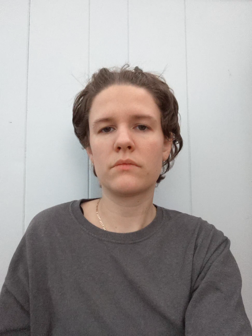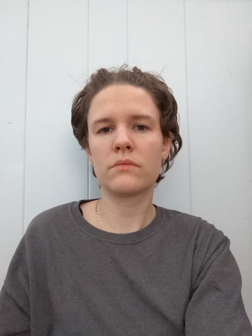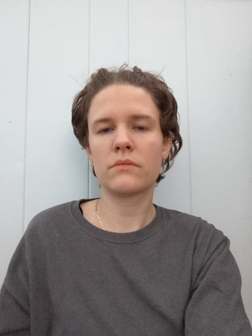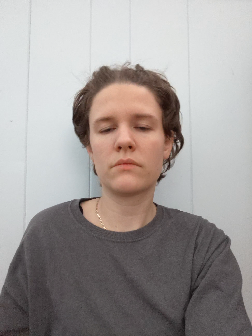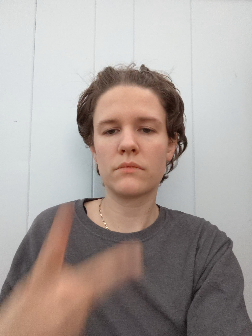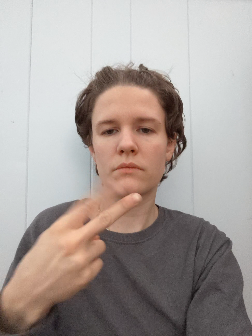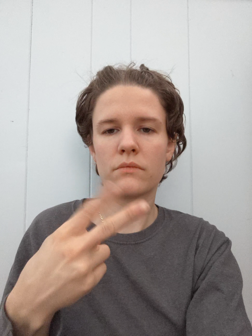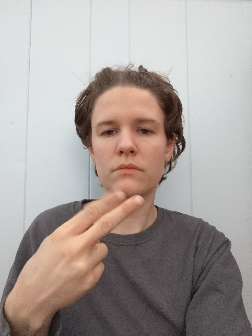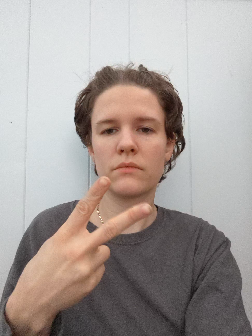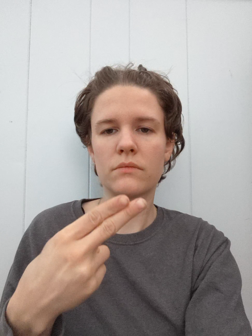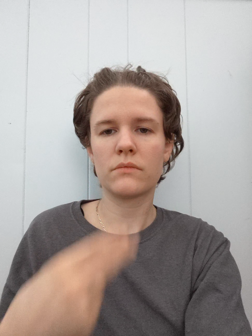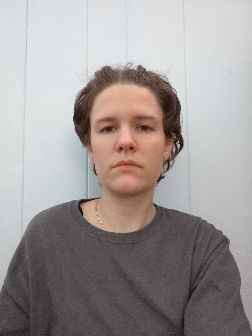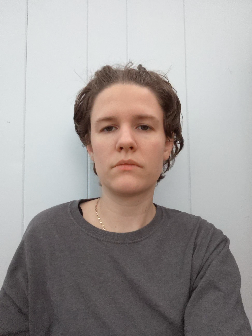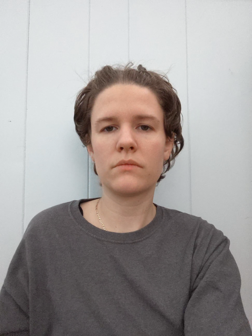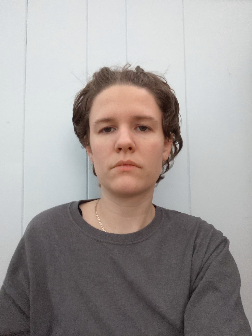scissors